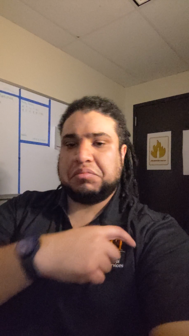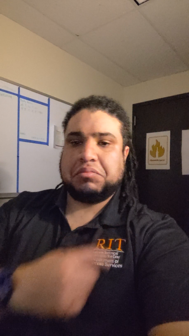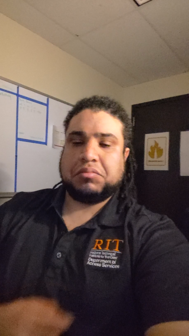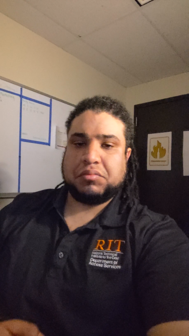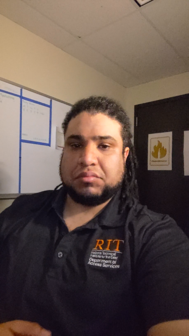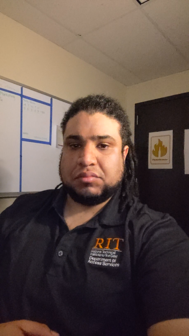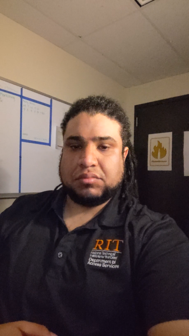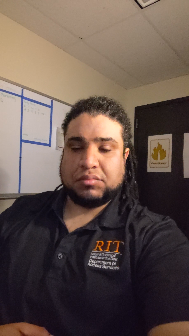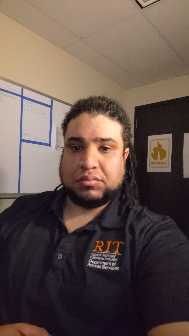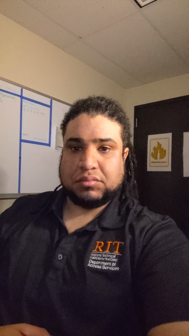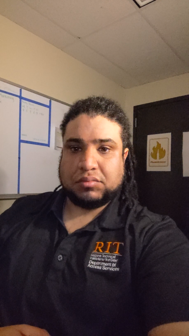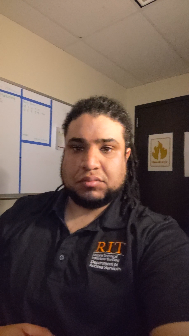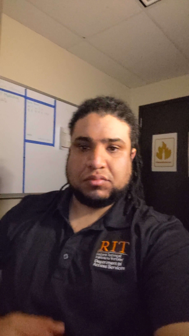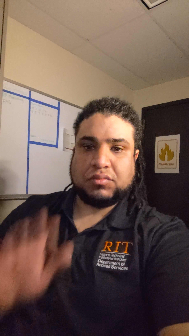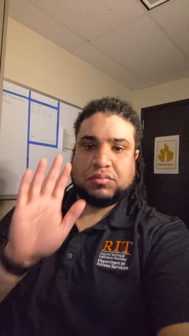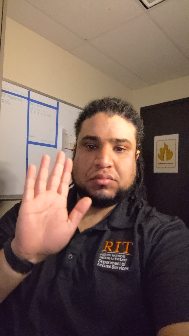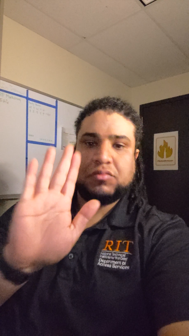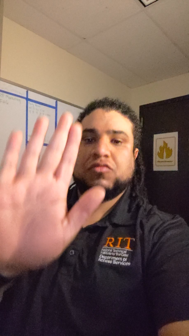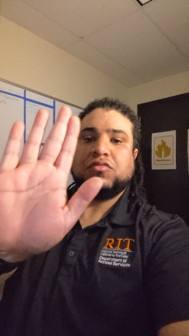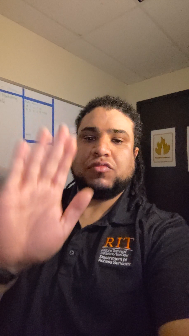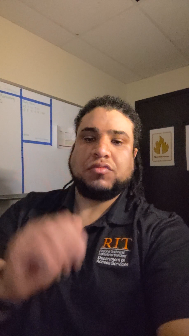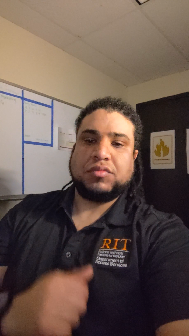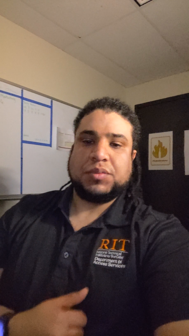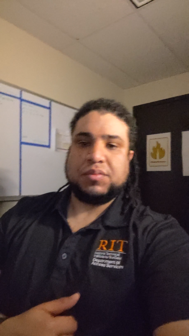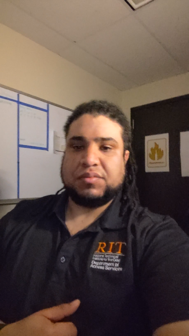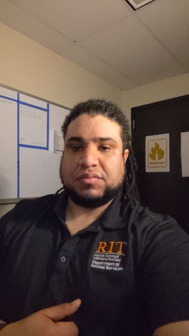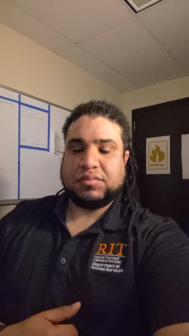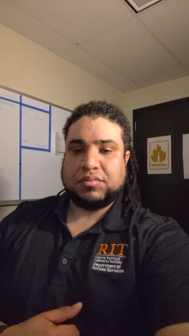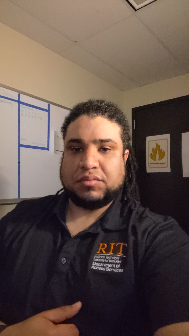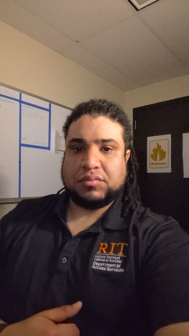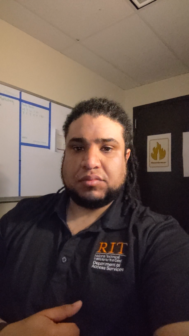push